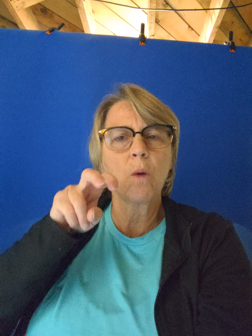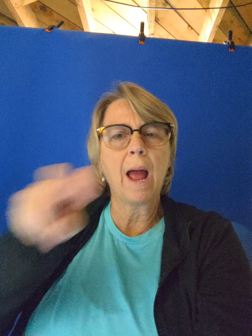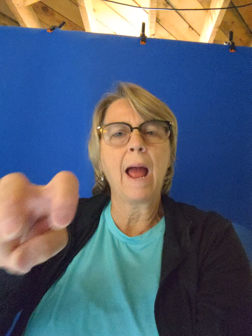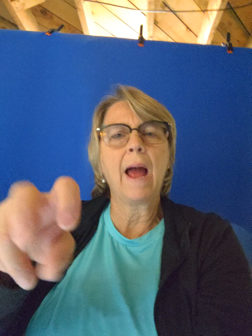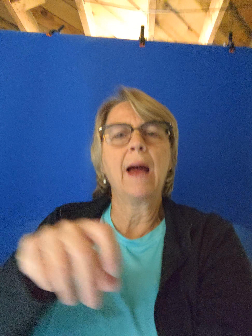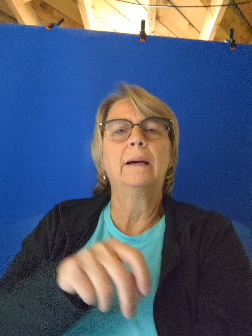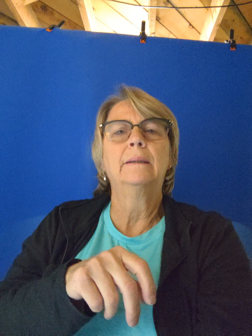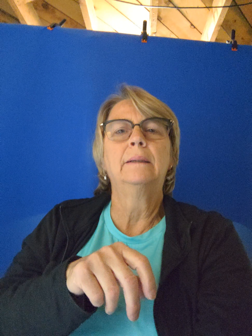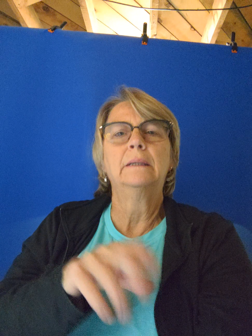ride